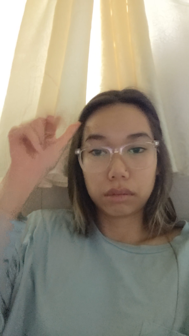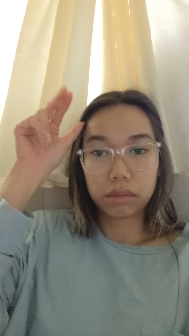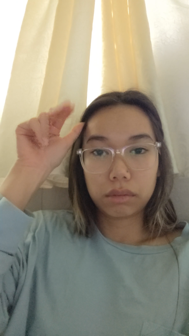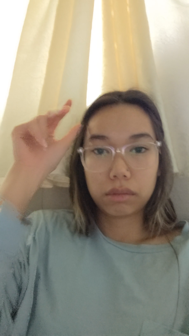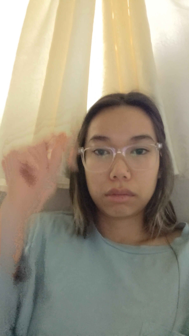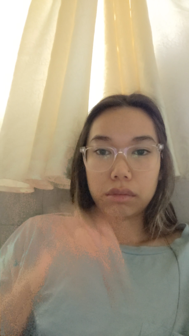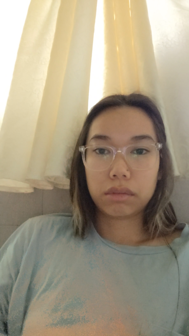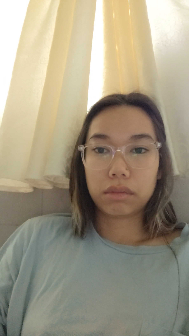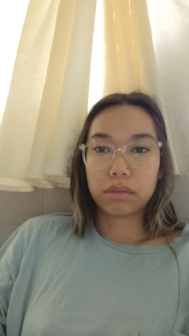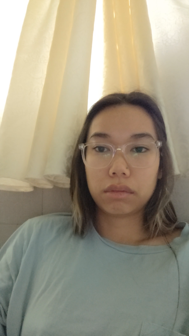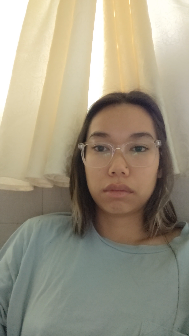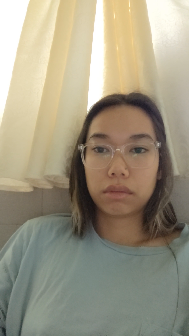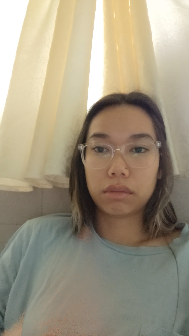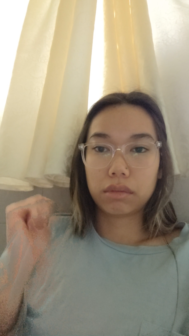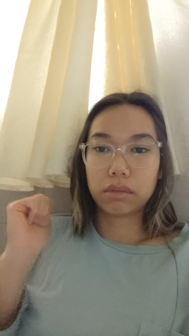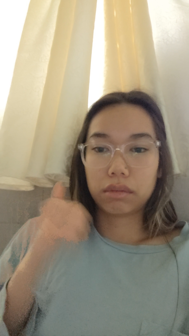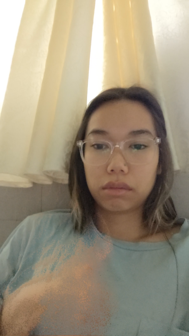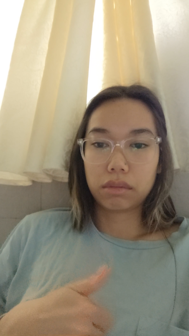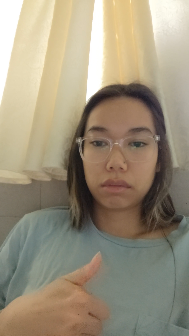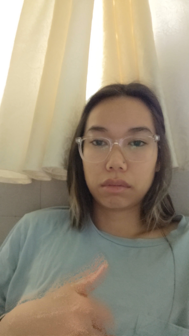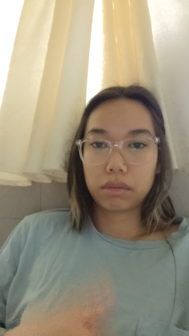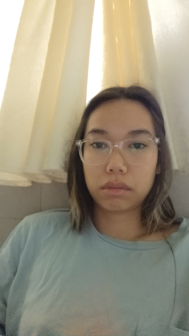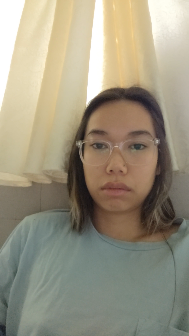coats